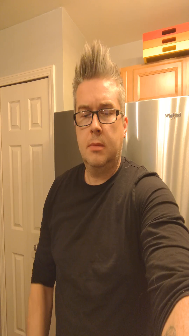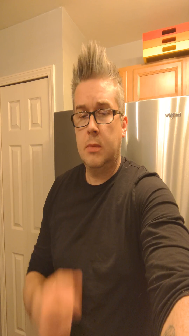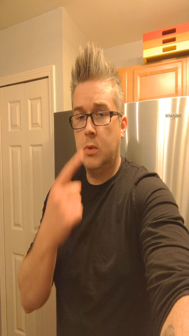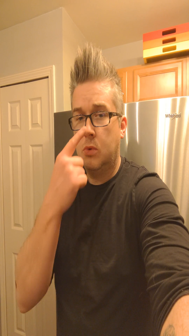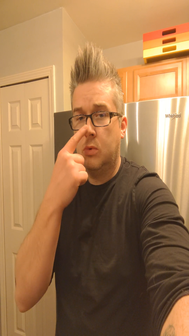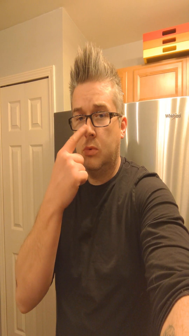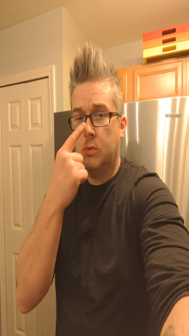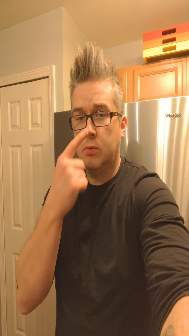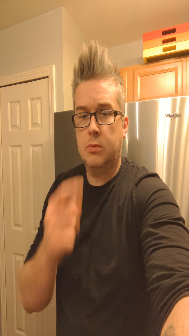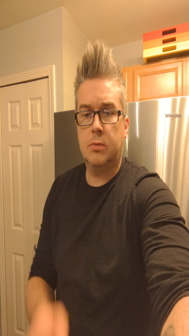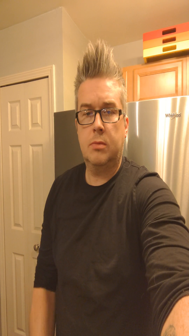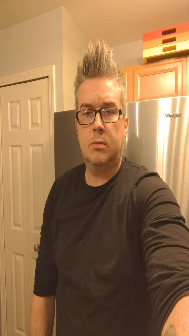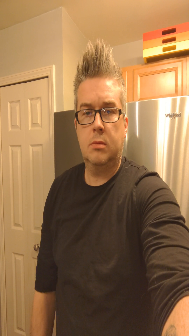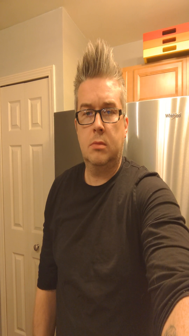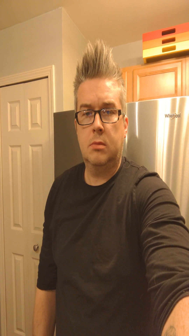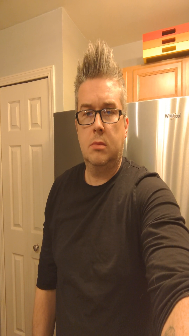nose